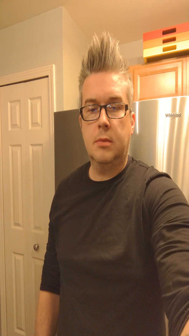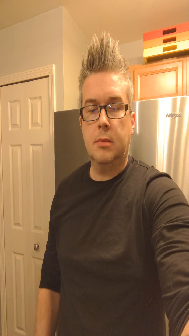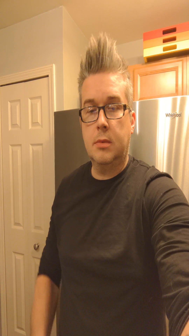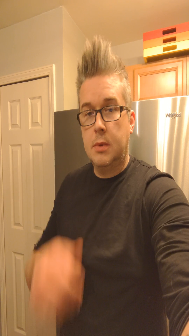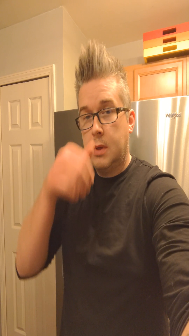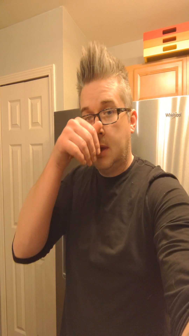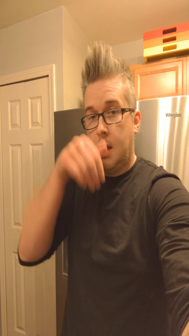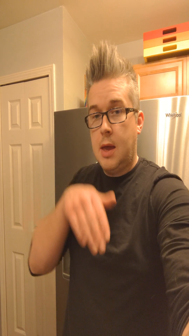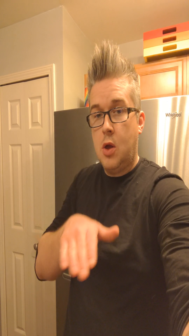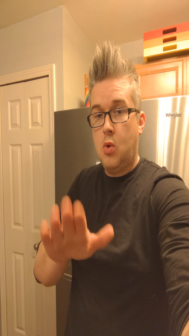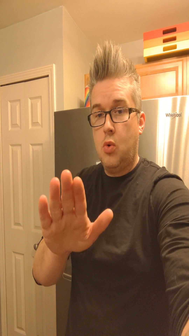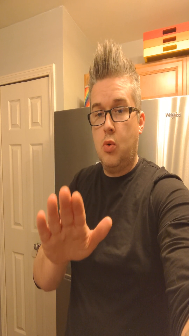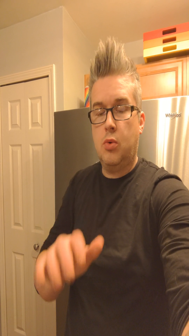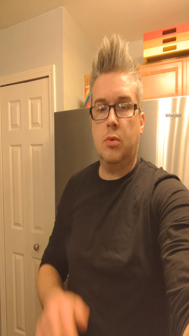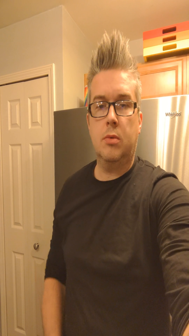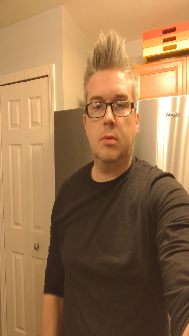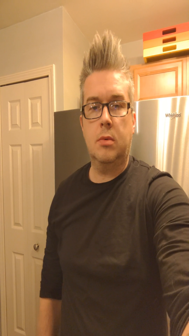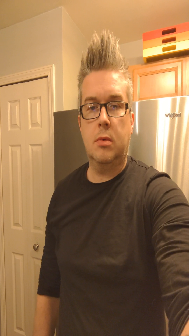elephant